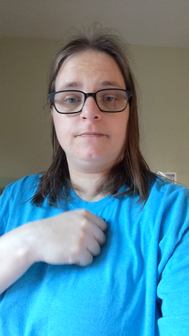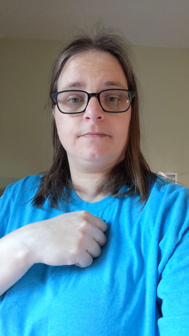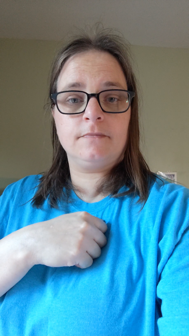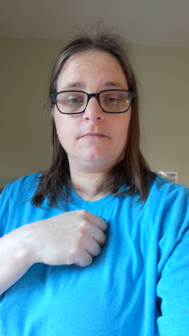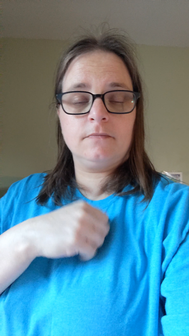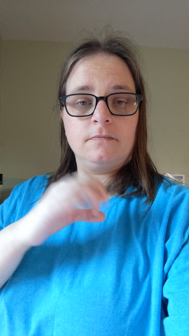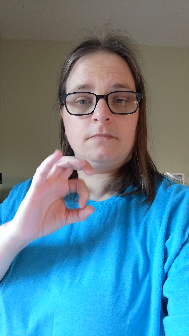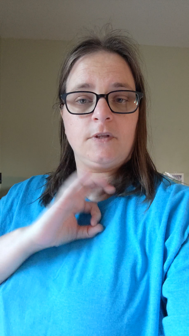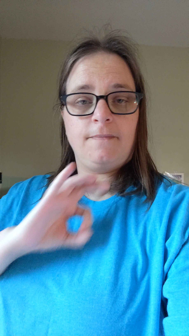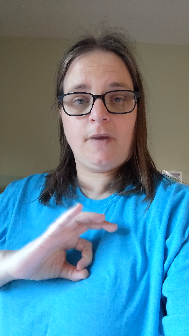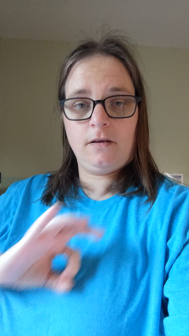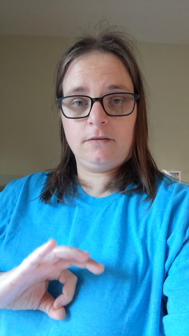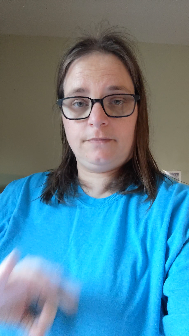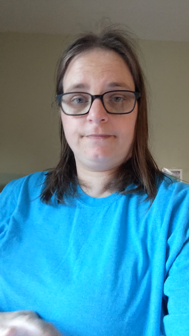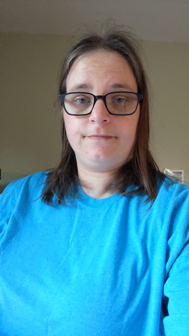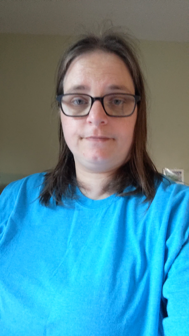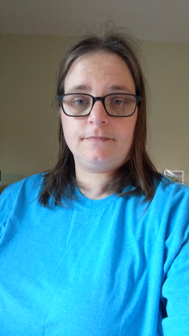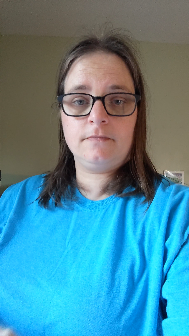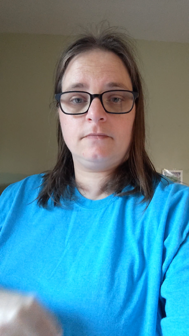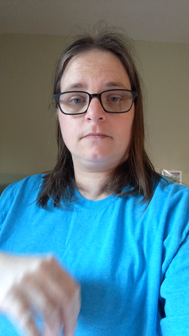button